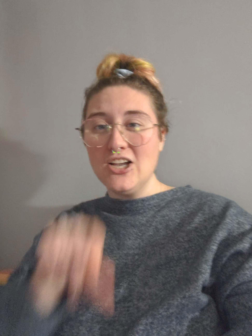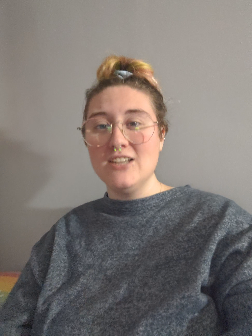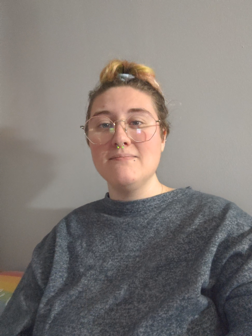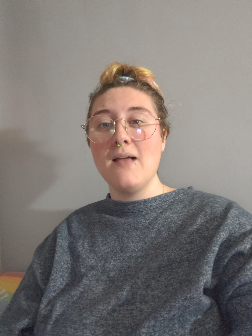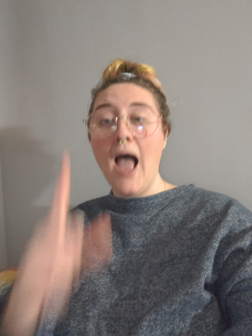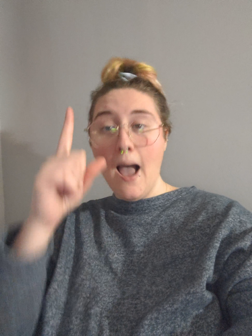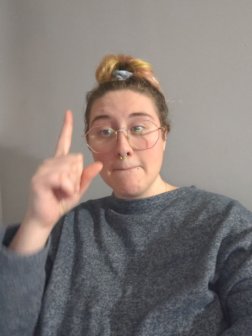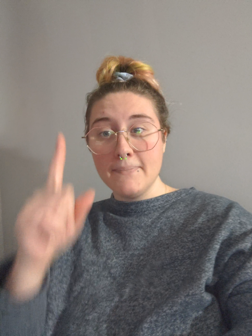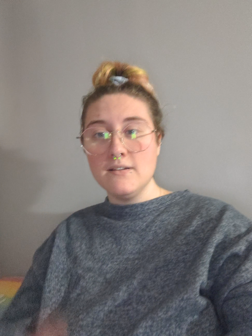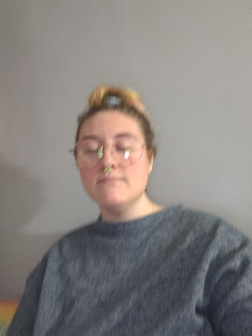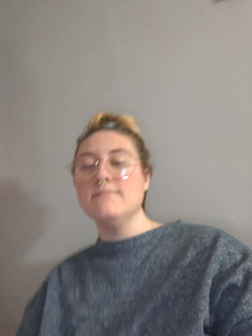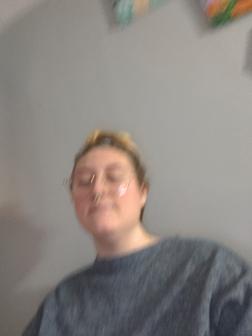up